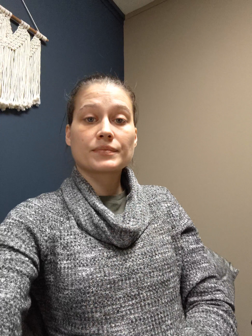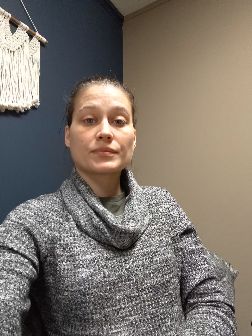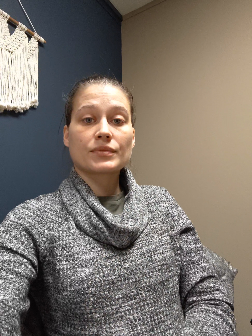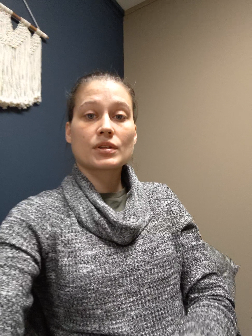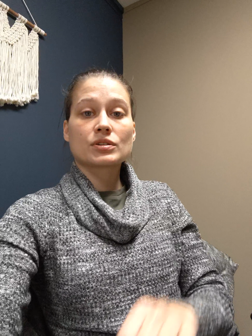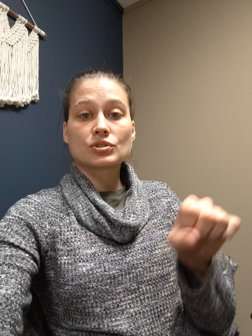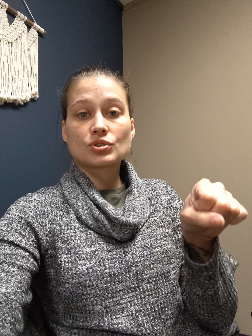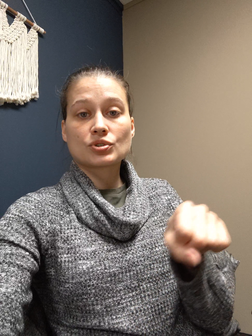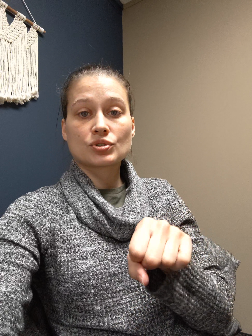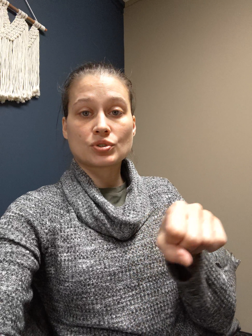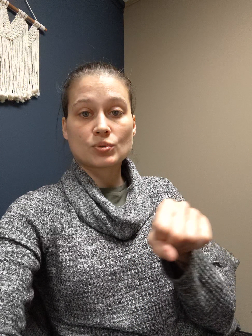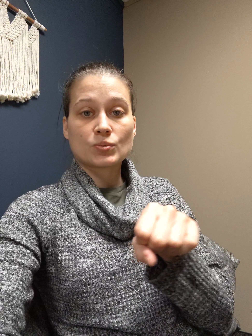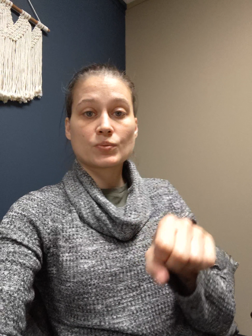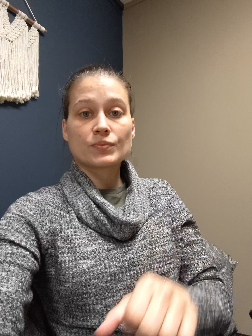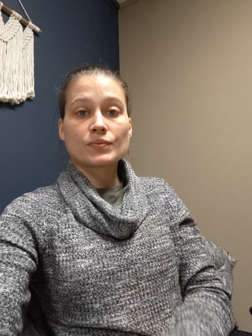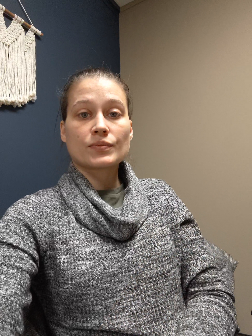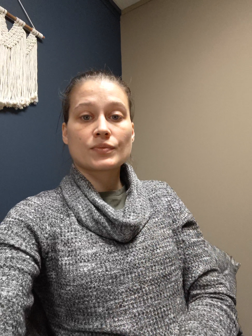shoe